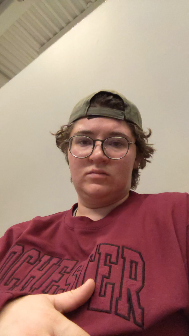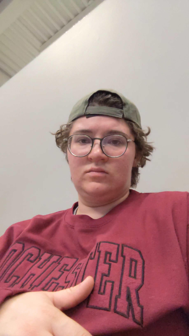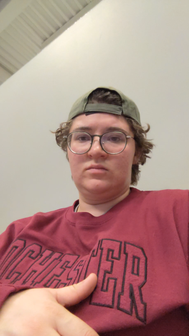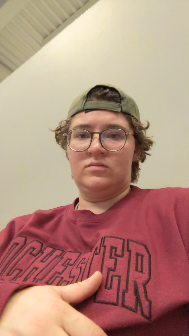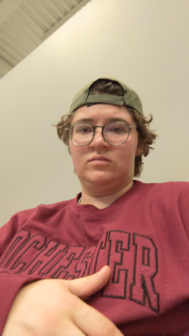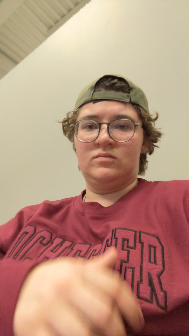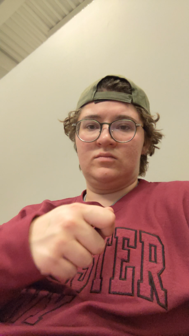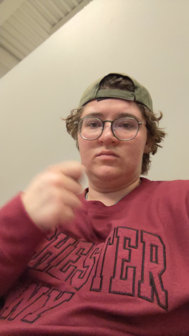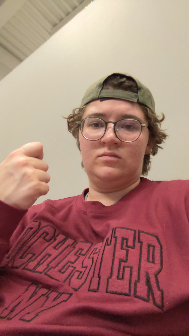pull